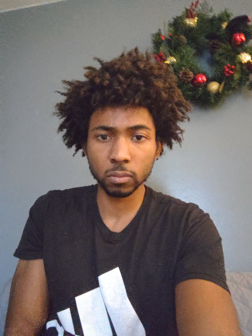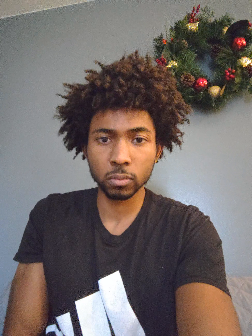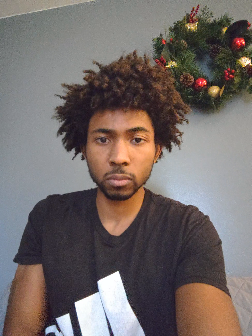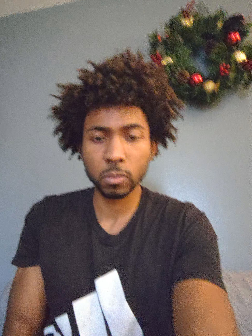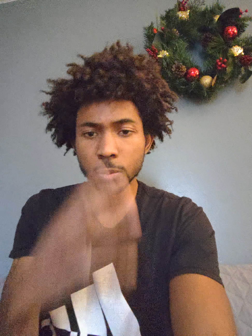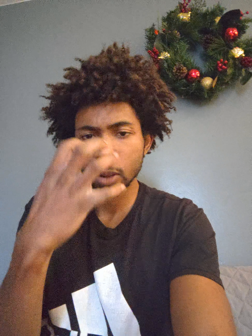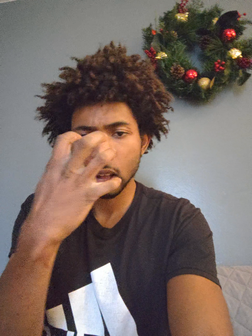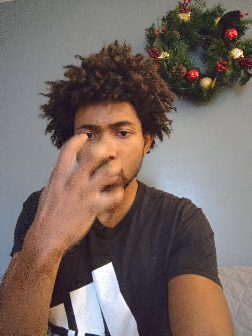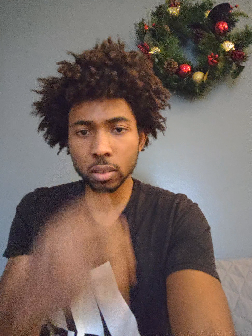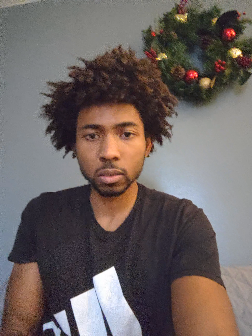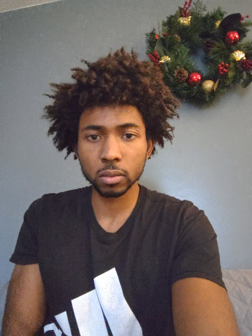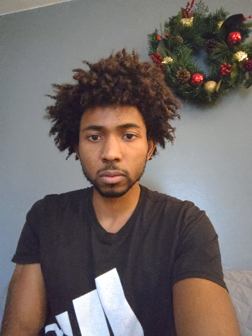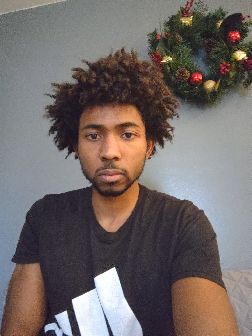mad